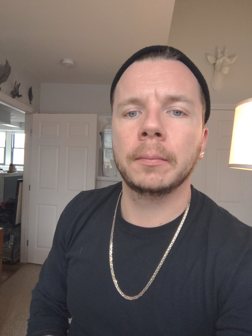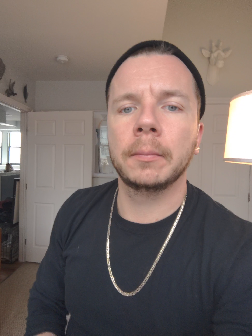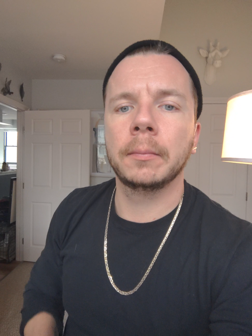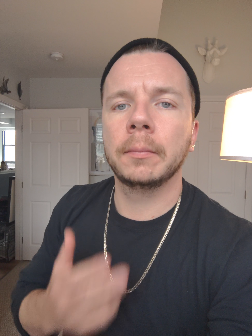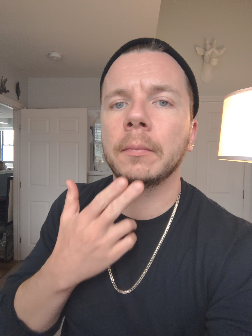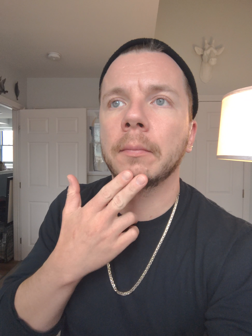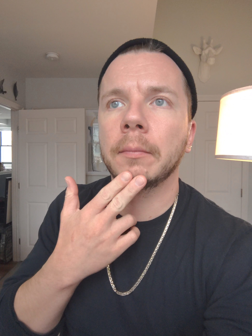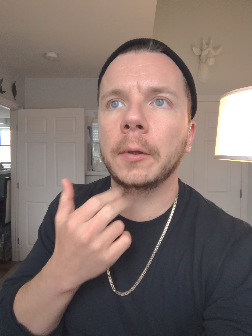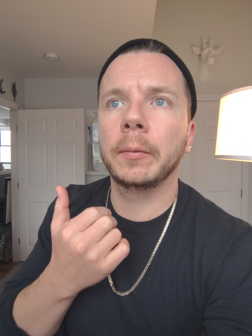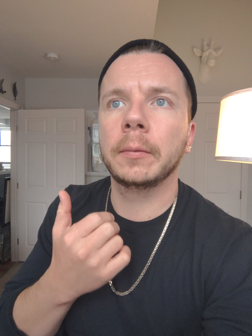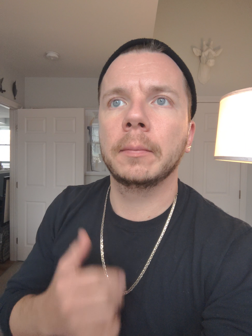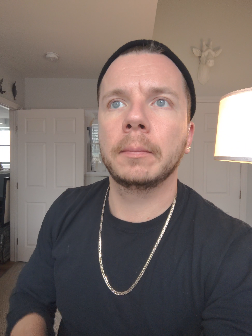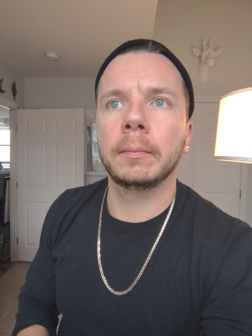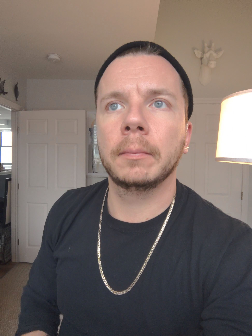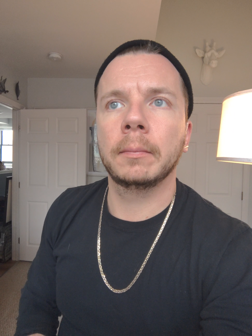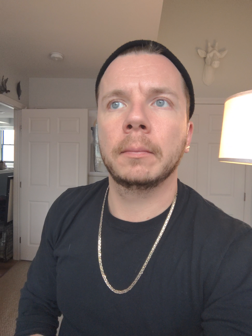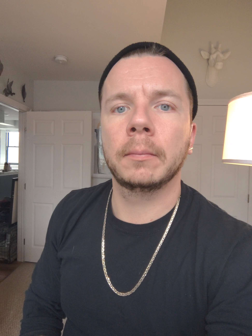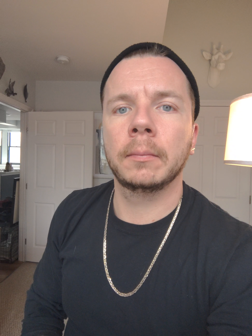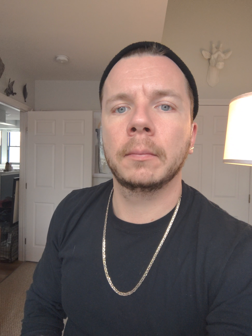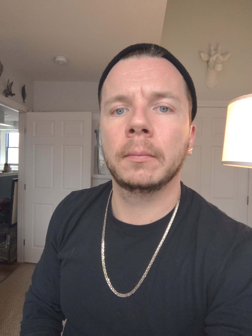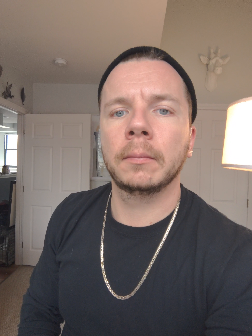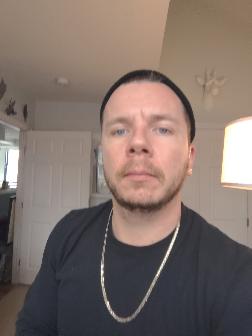cute